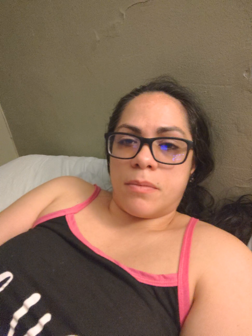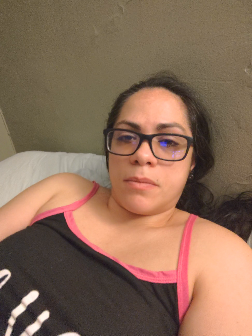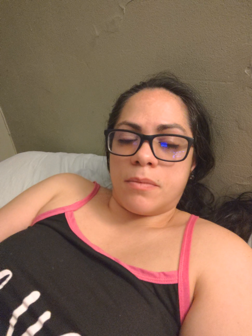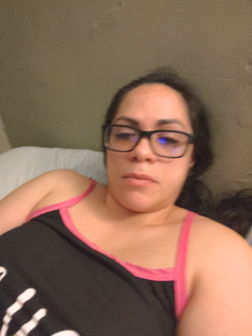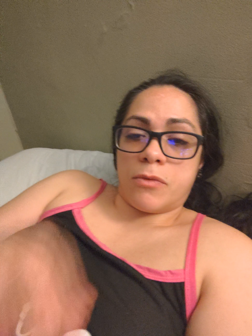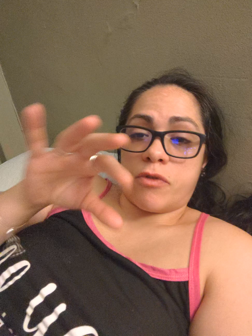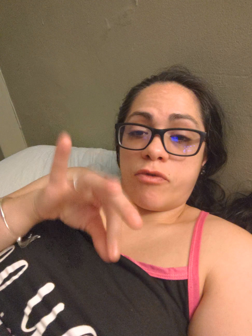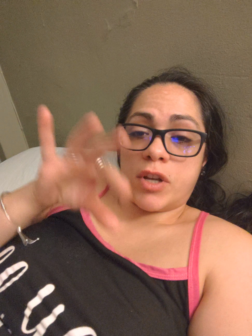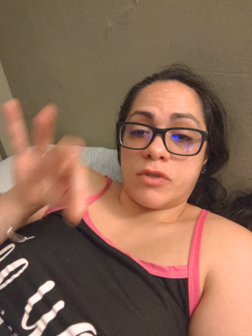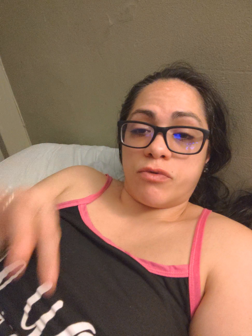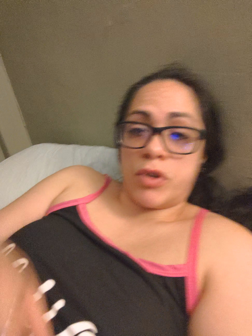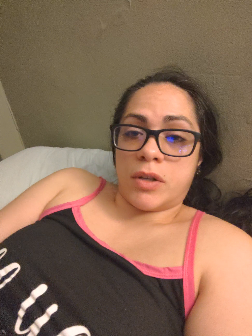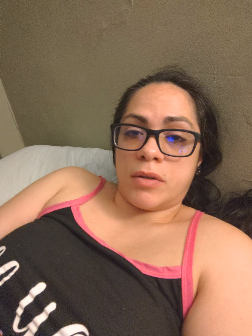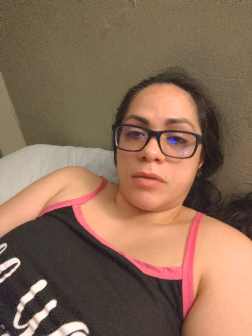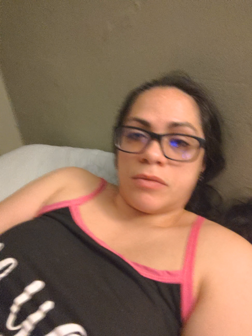french fries